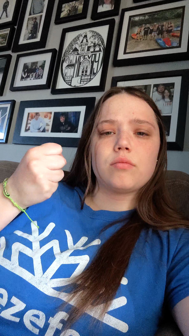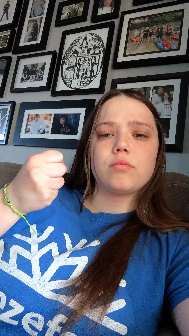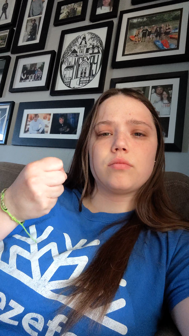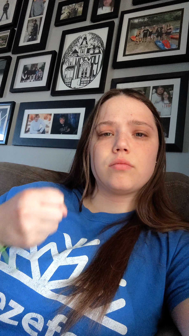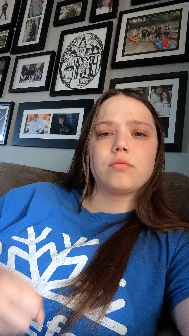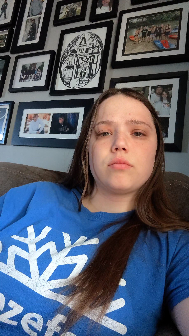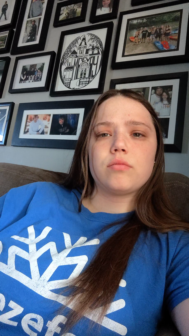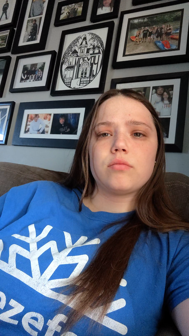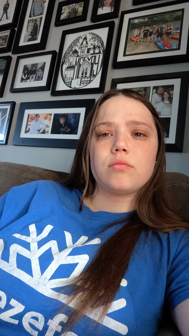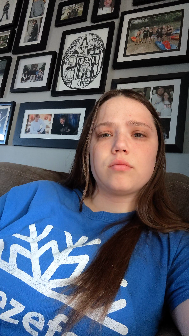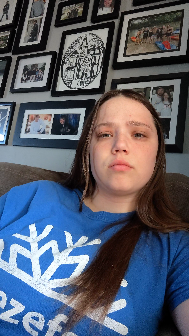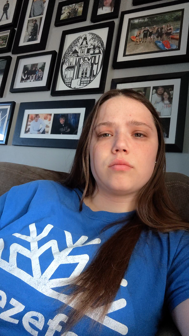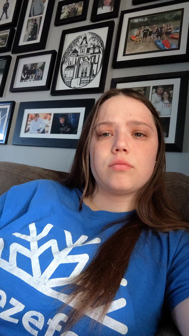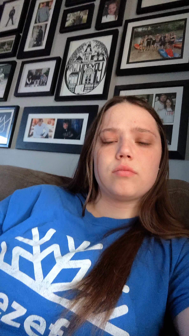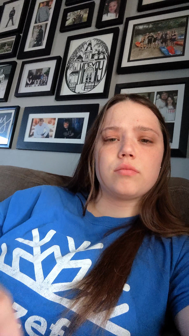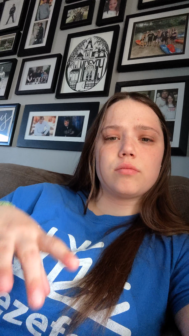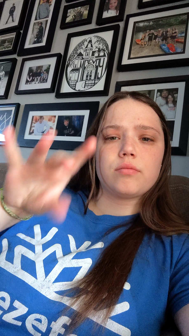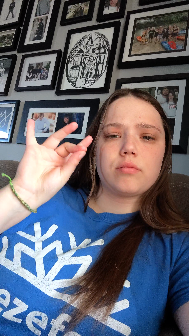pick